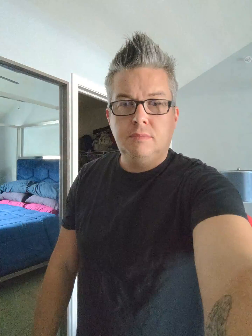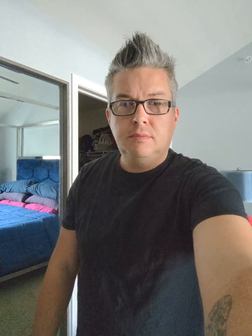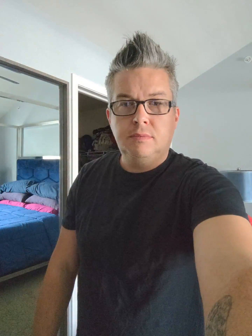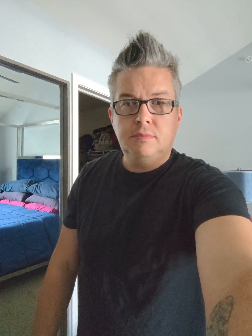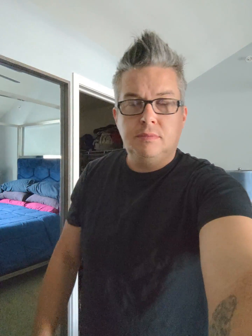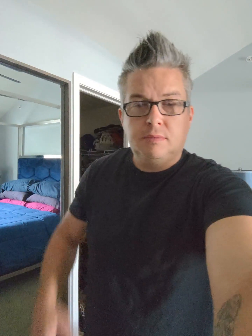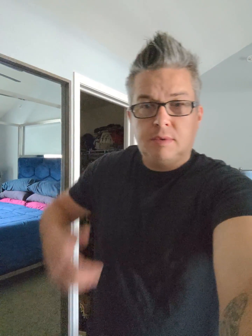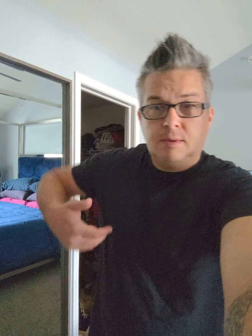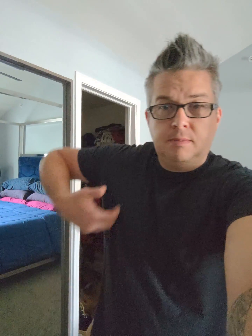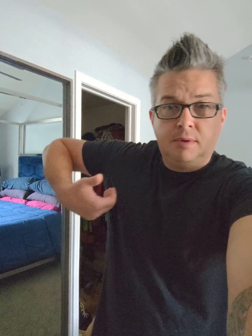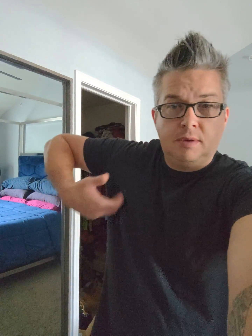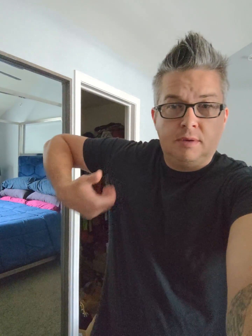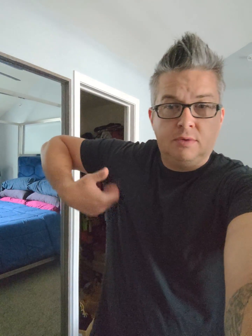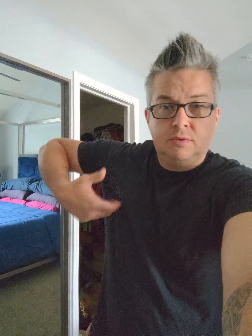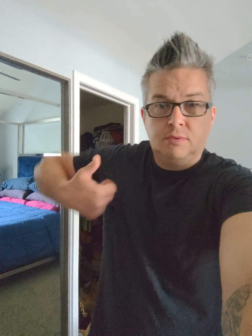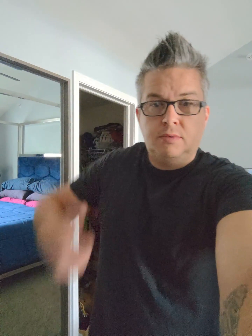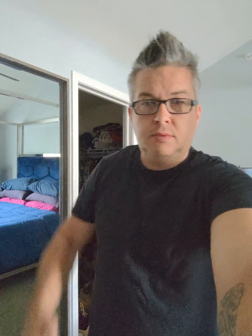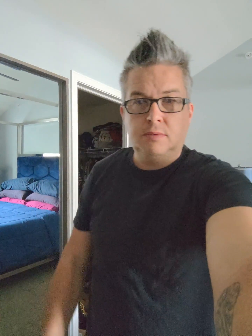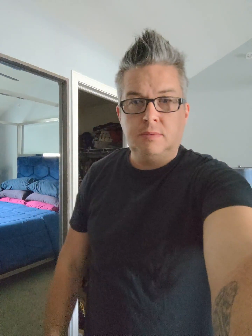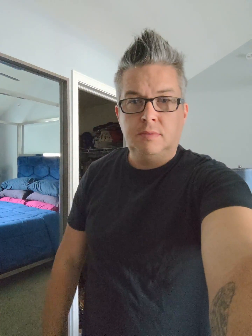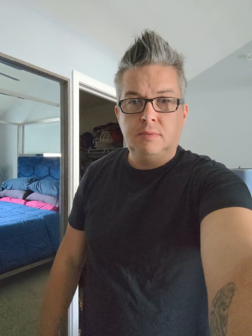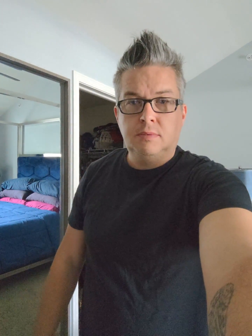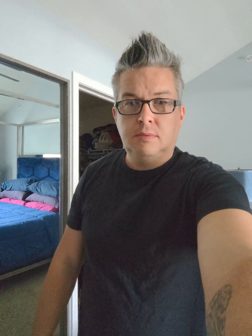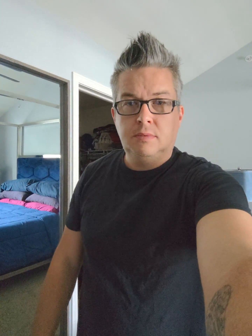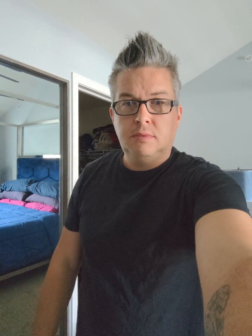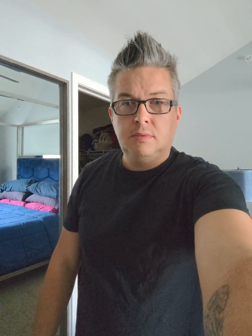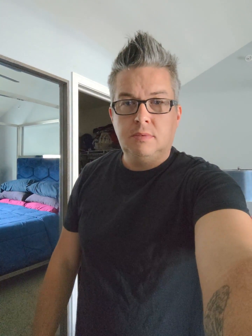monkey